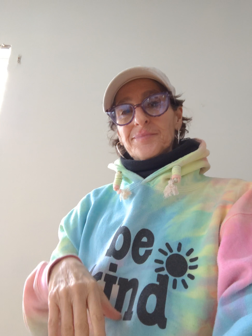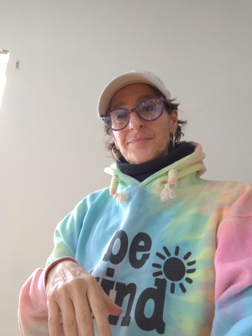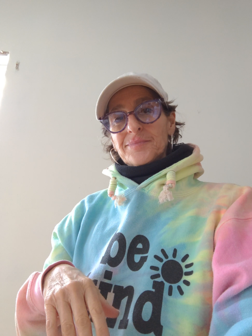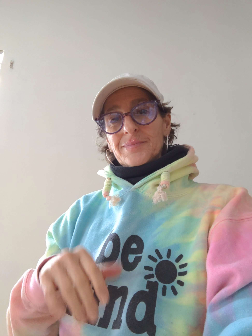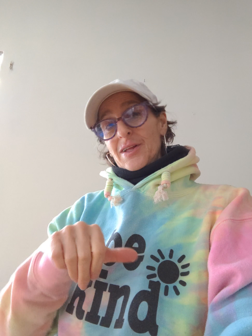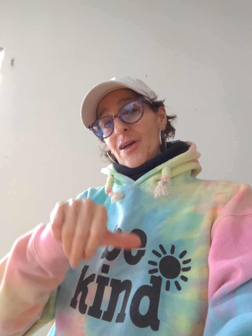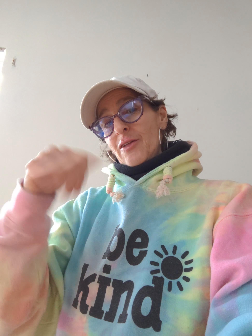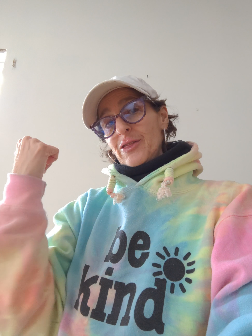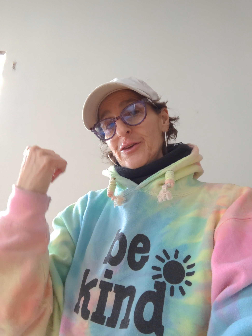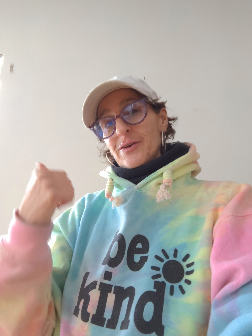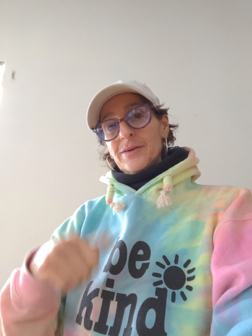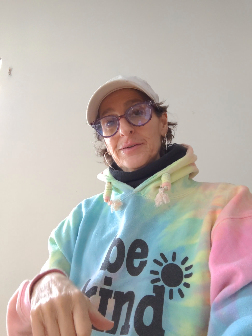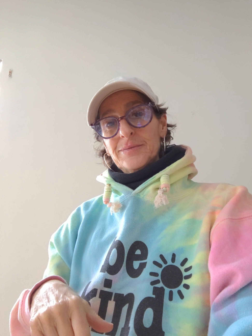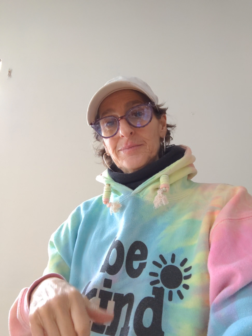another